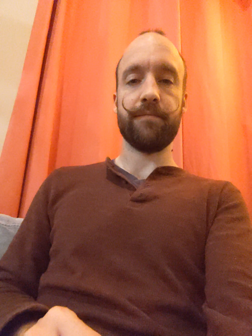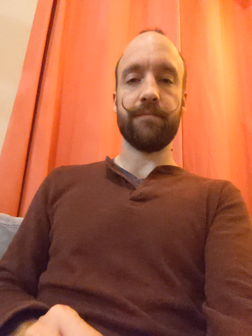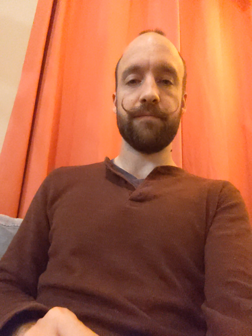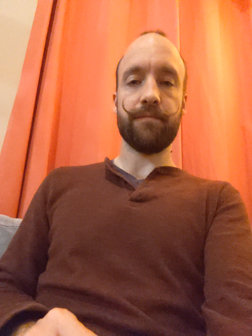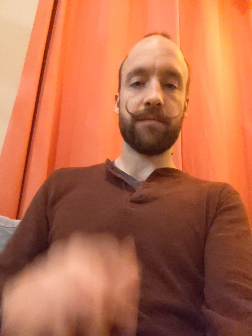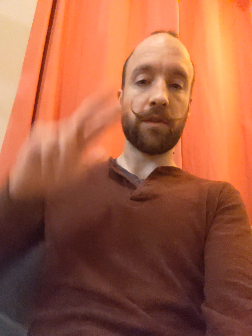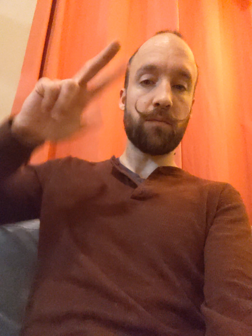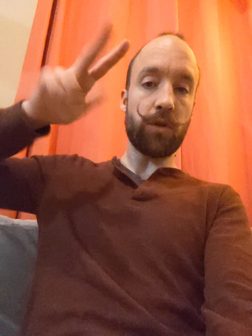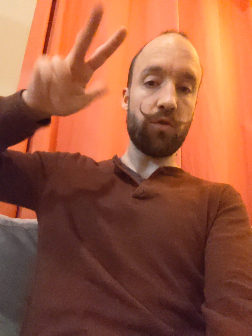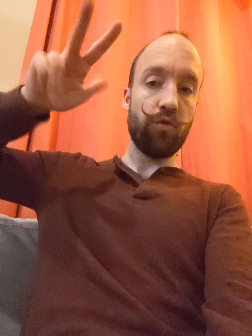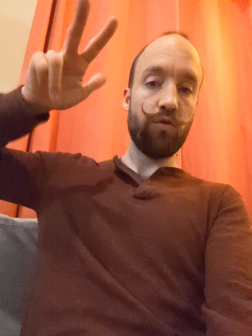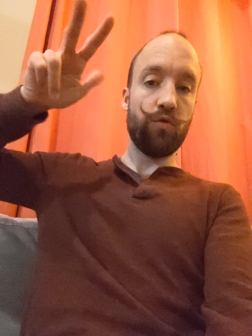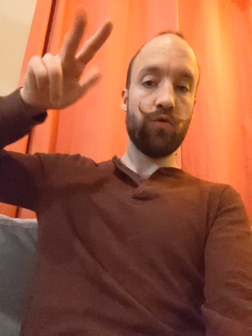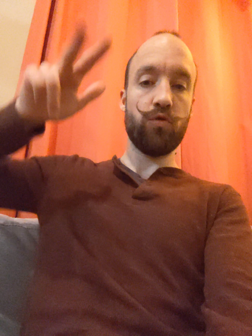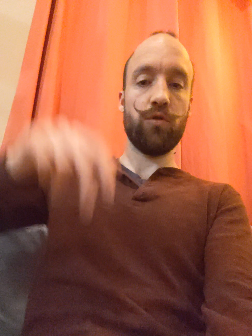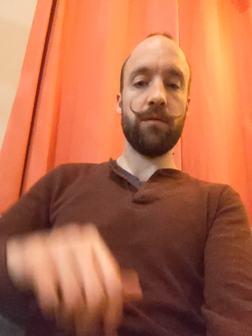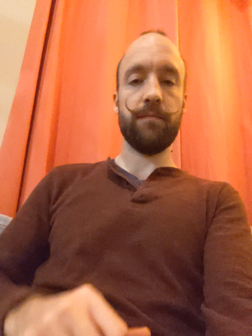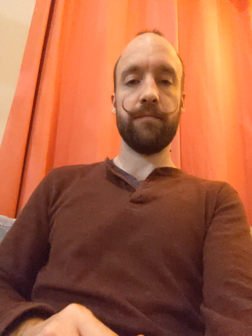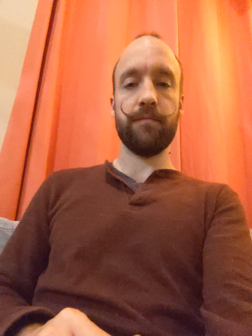helicopter